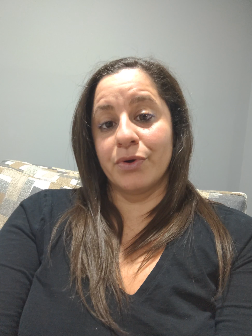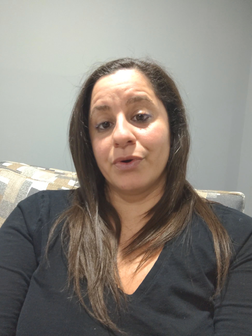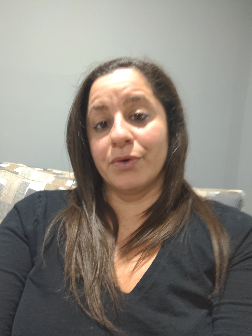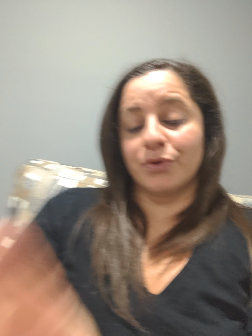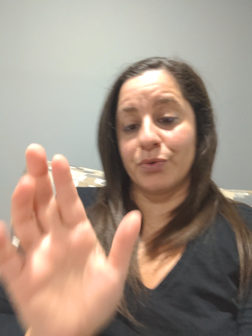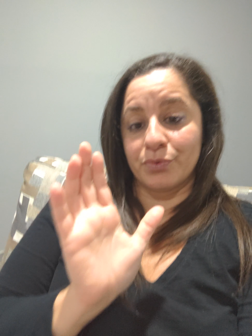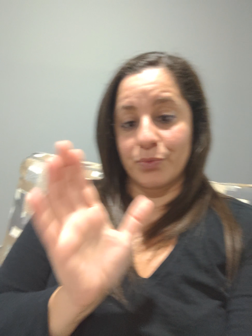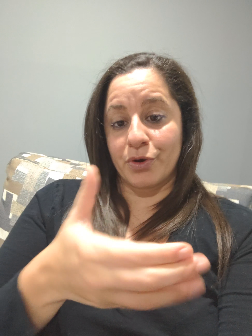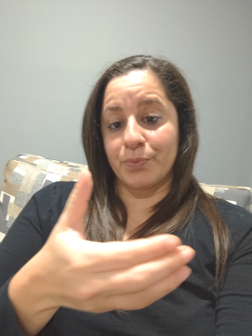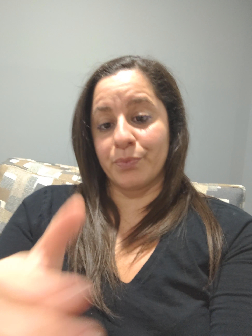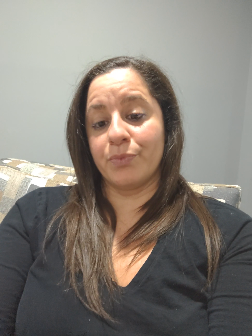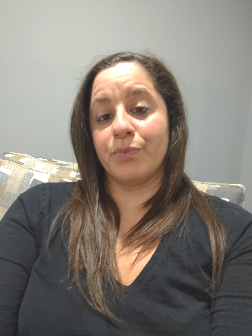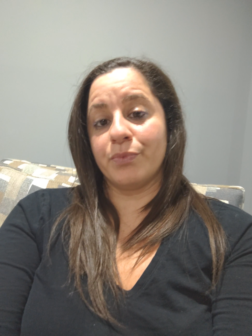room